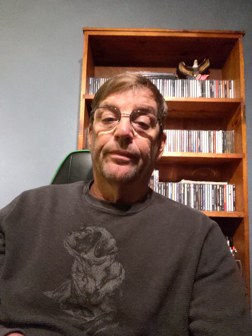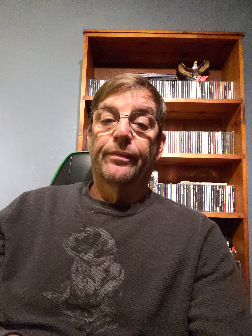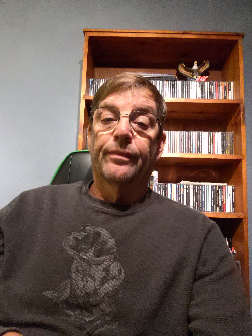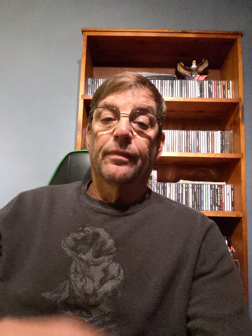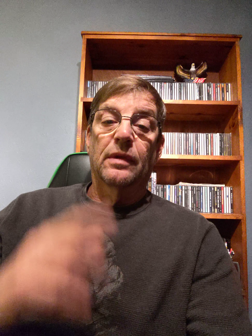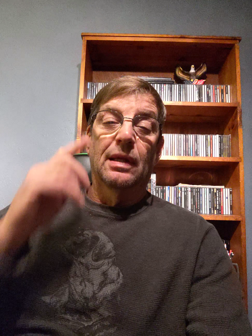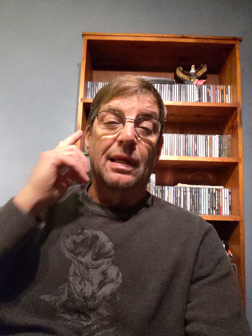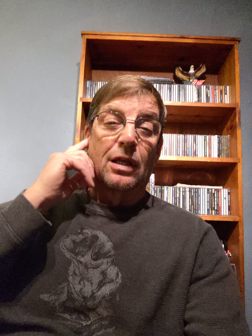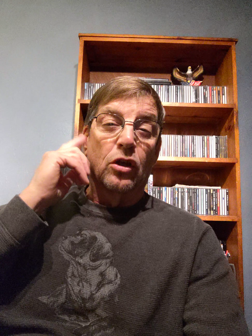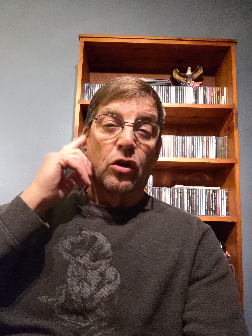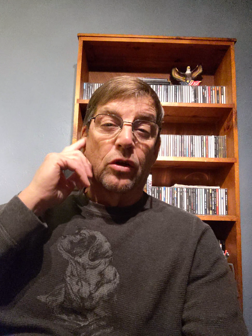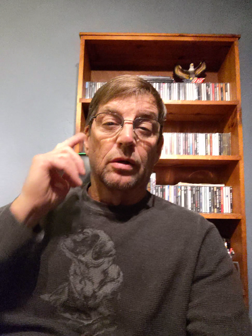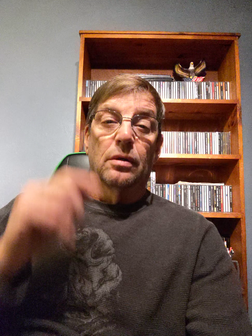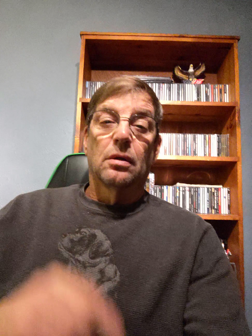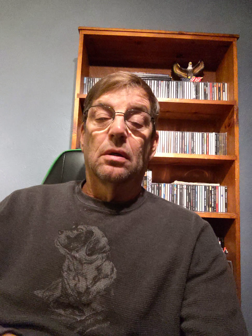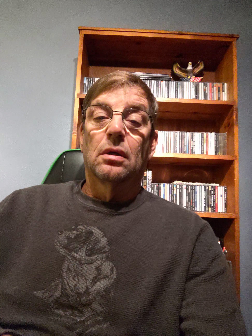hear